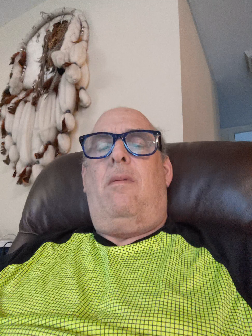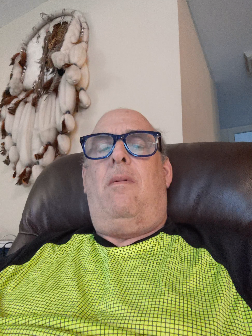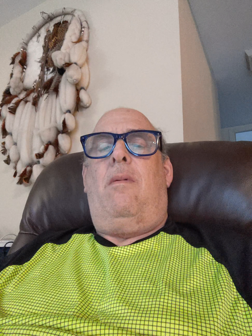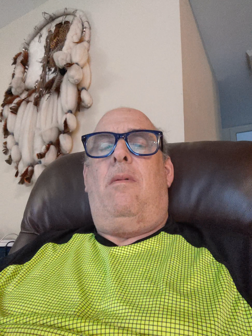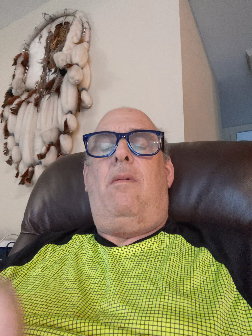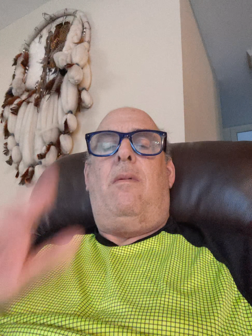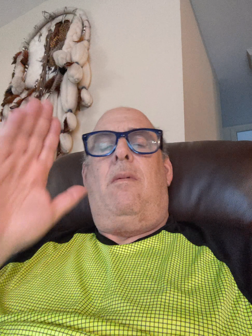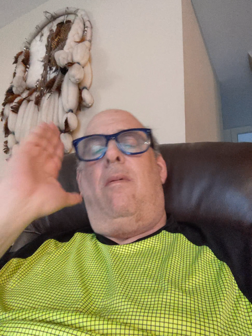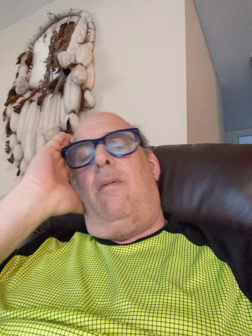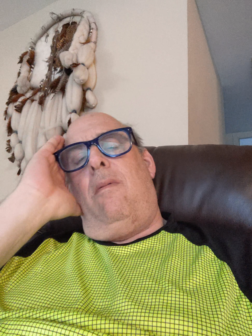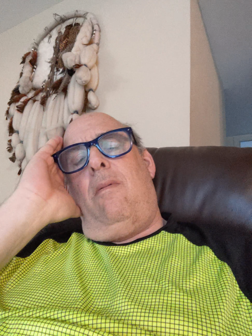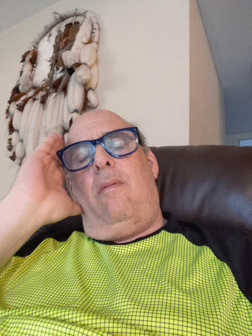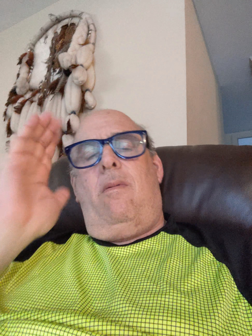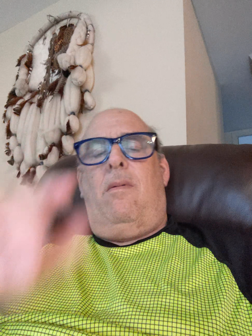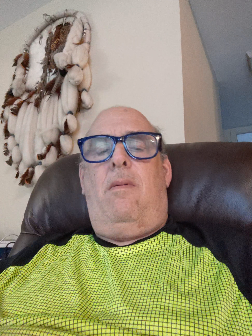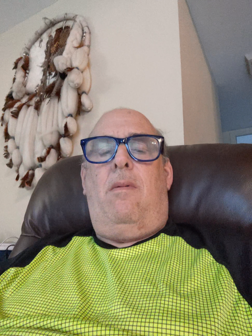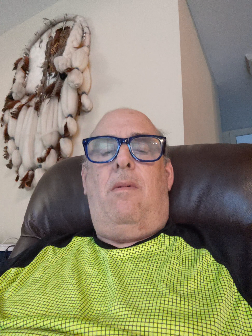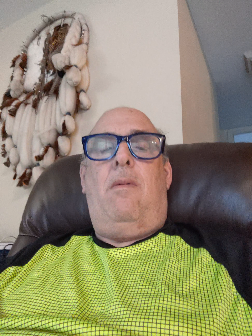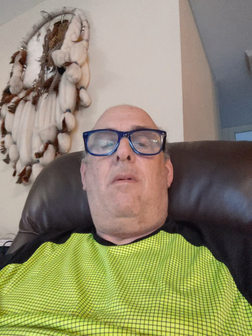nap